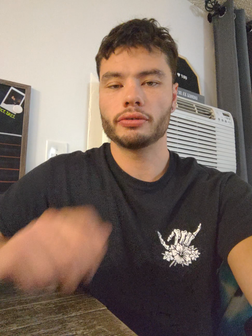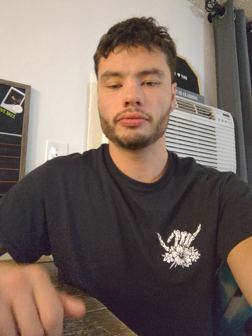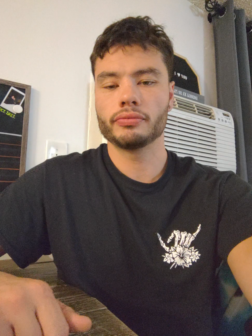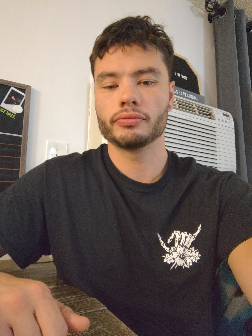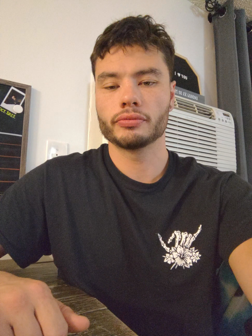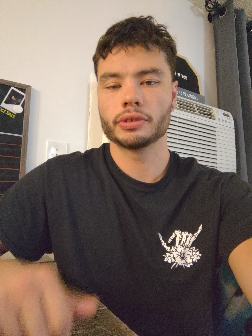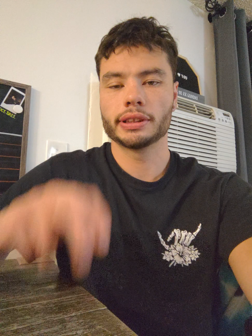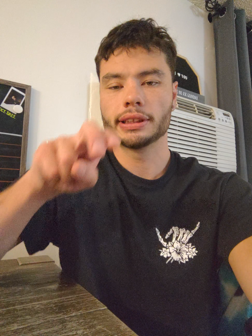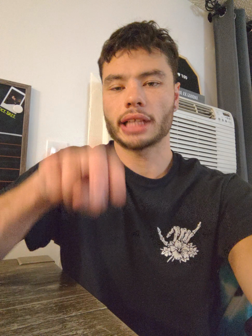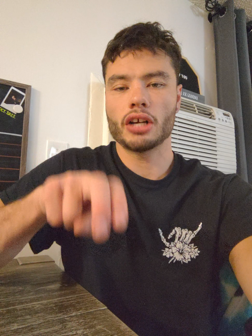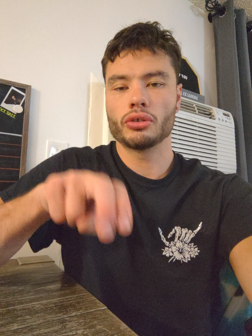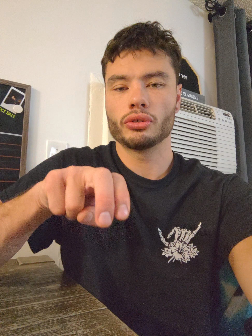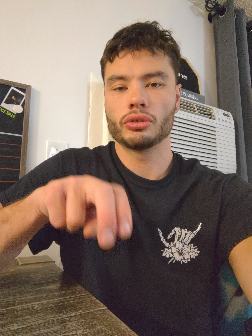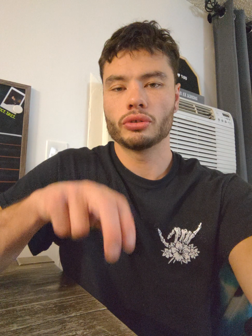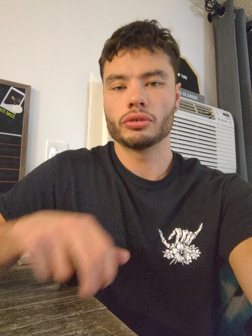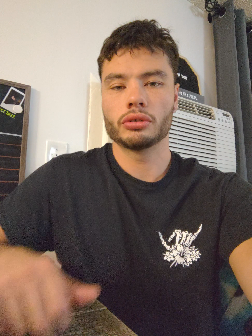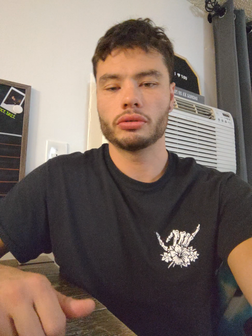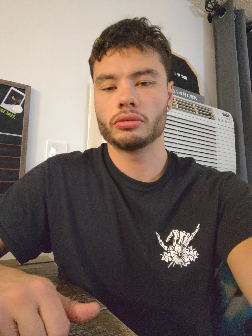chair